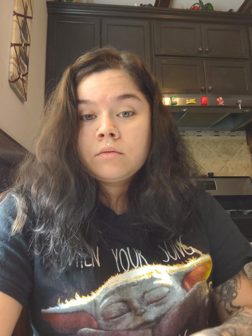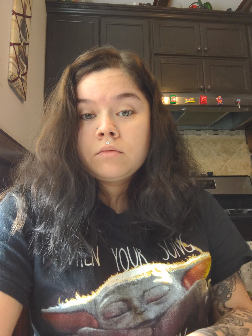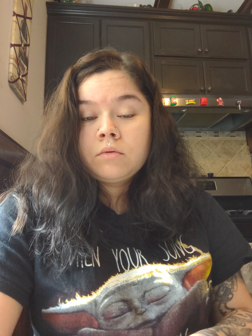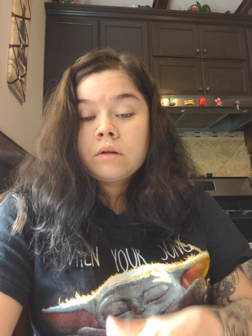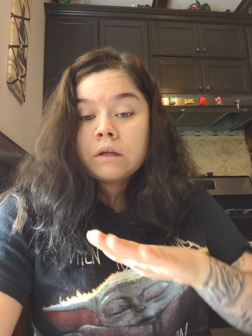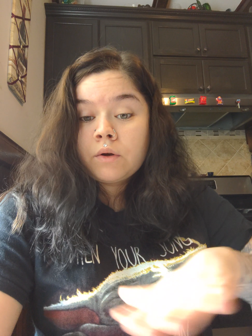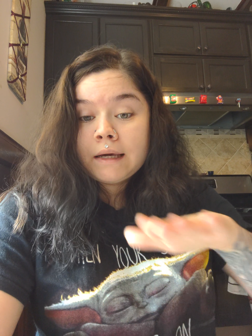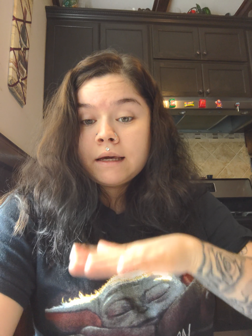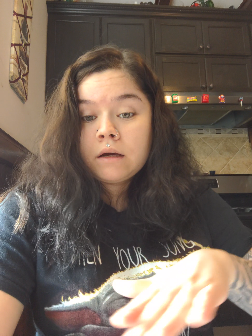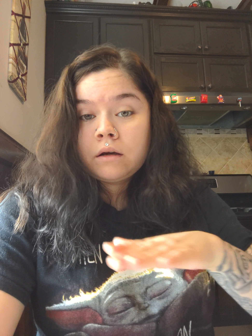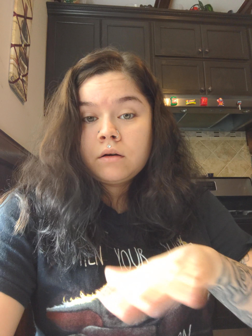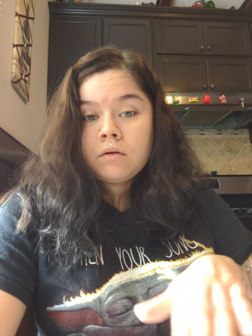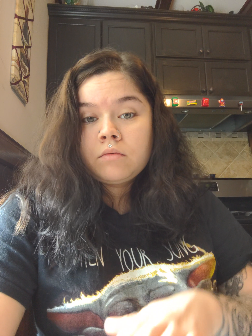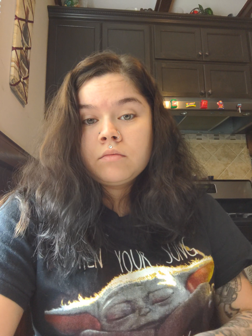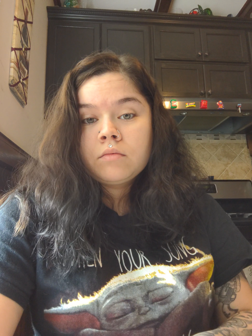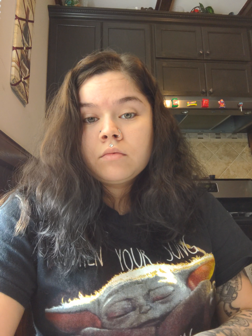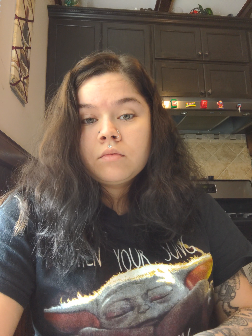clean